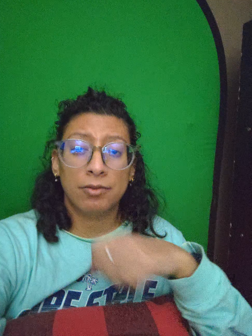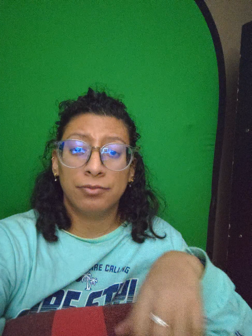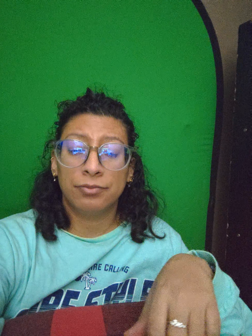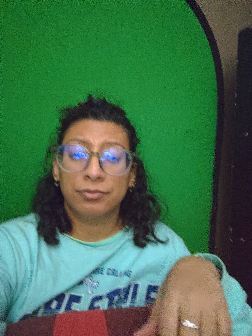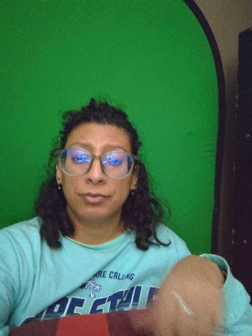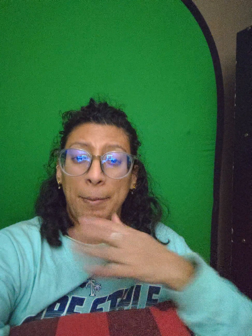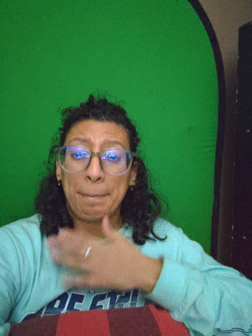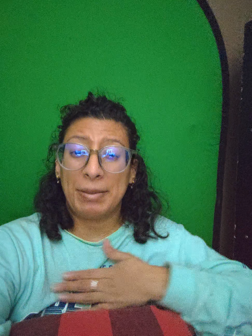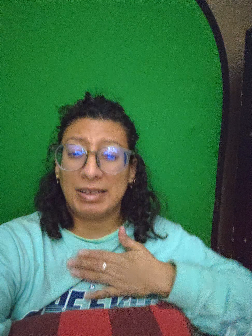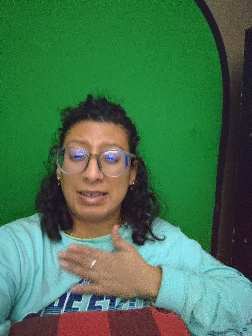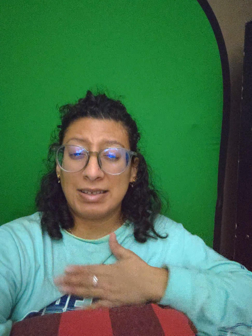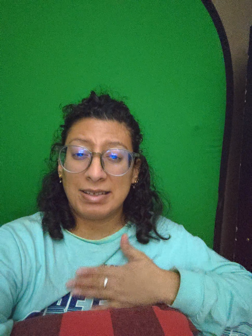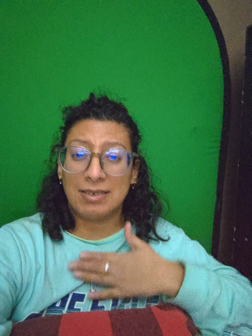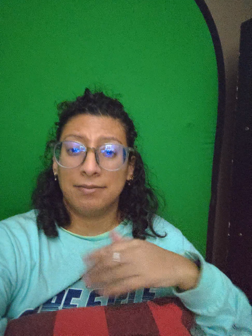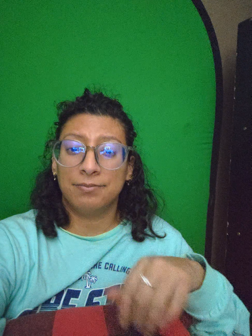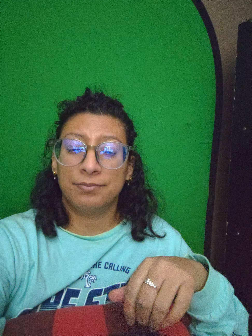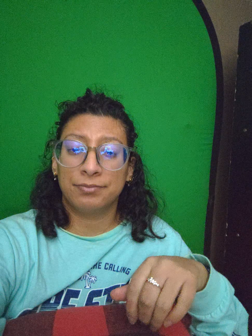please